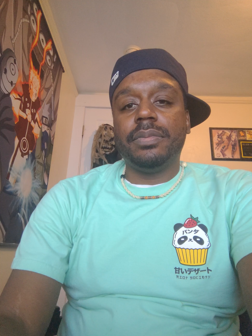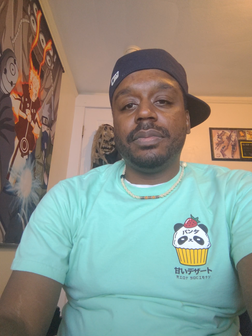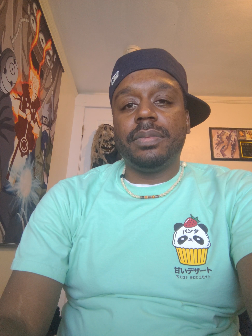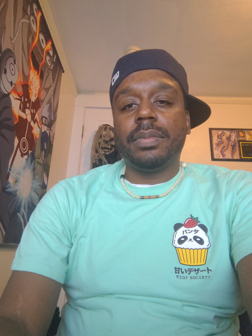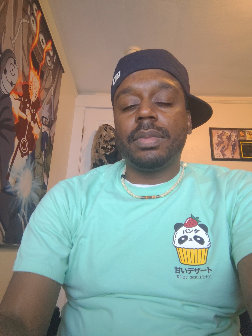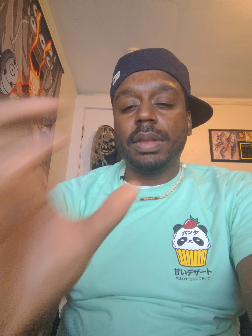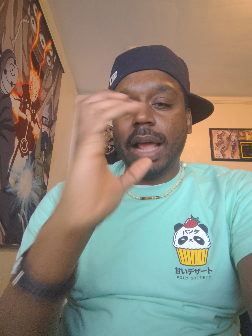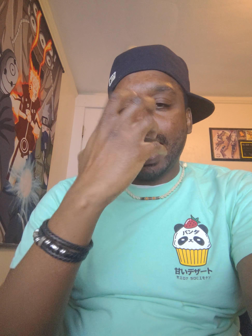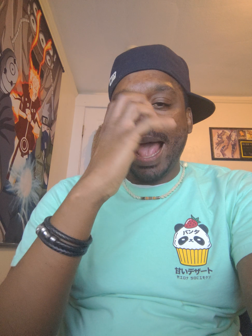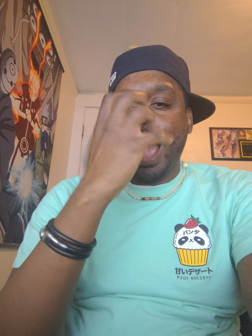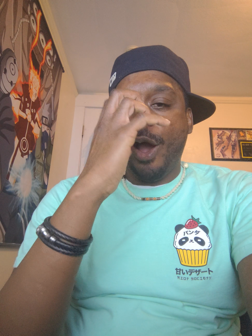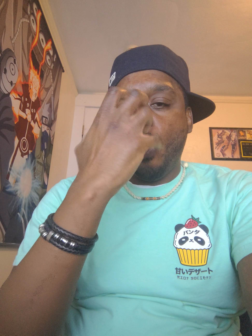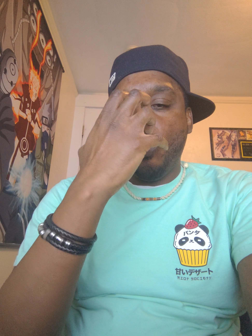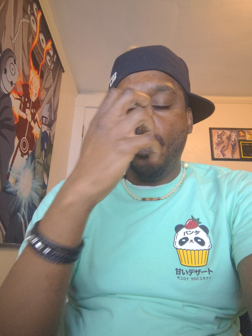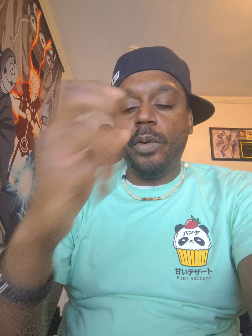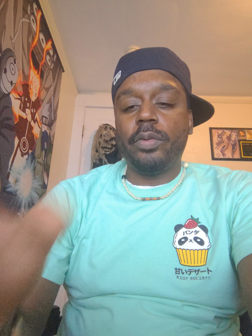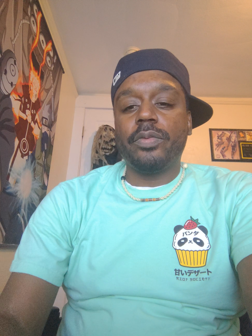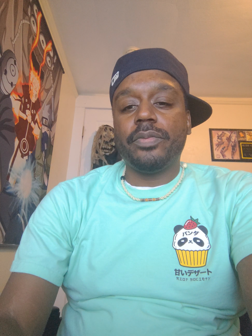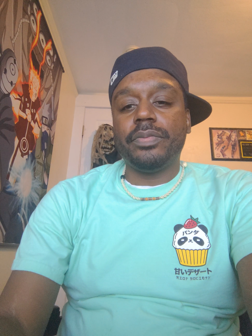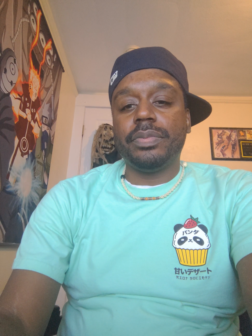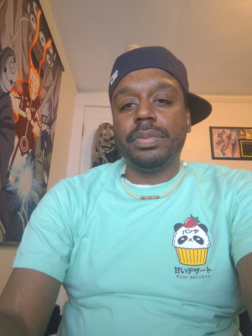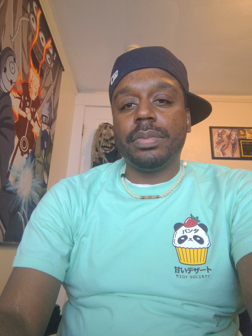clown